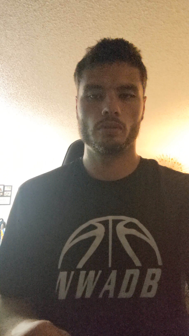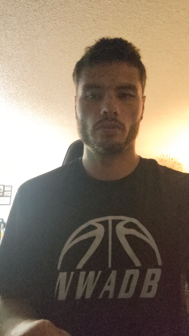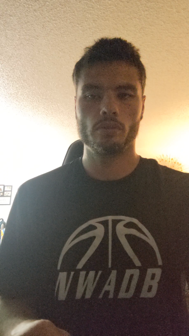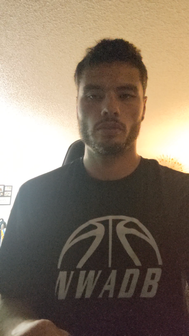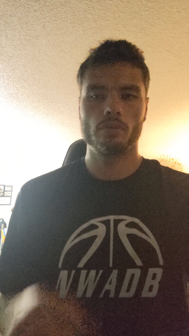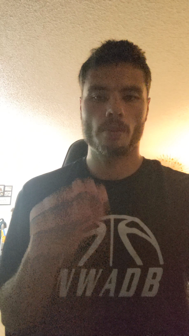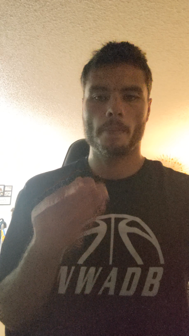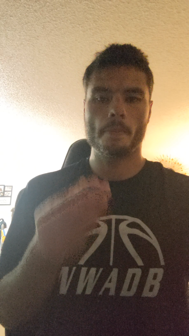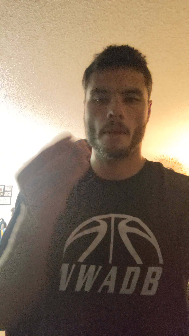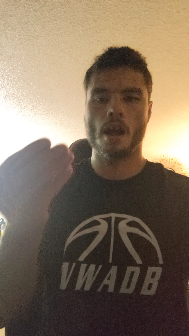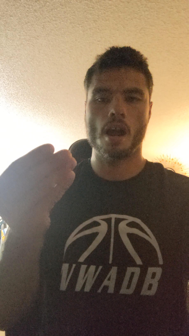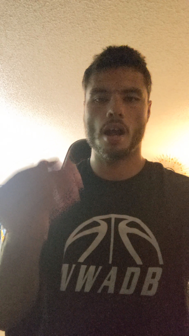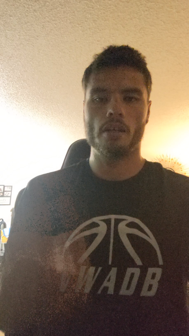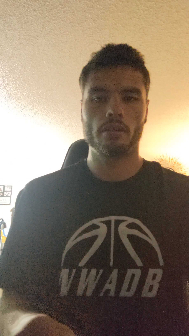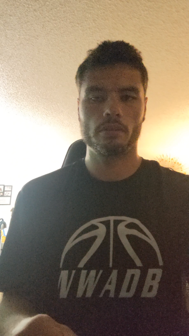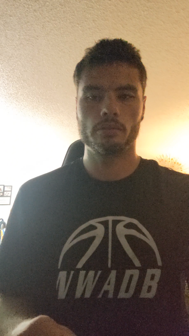buy